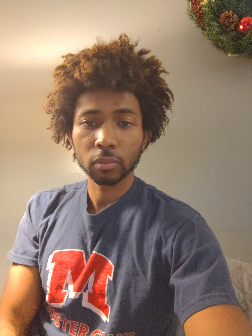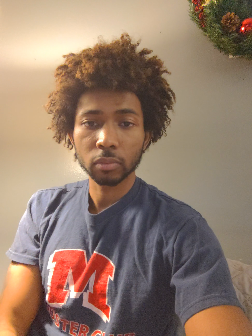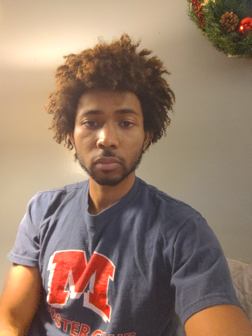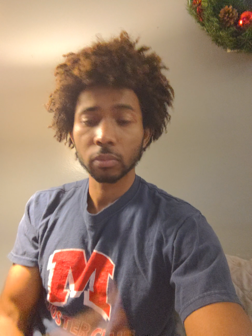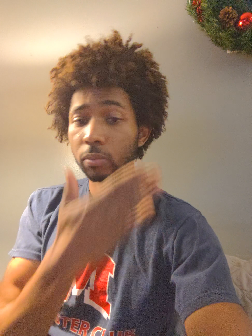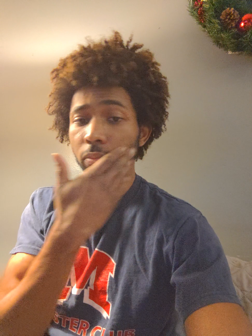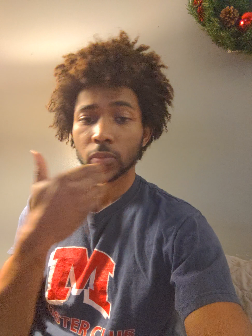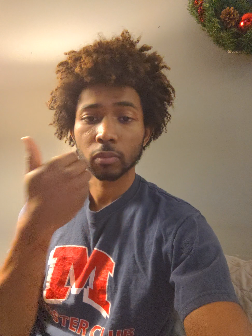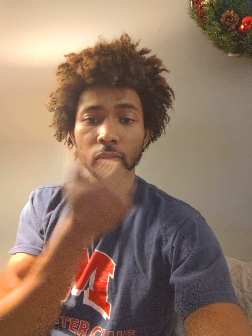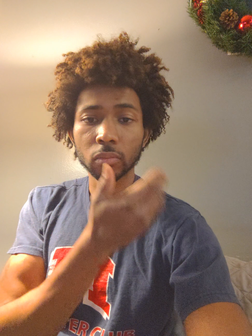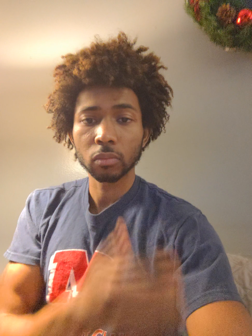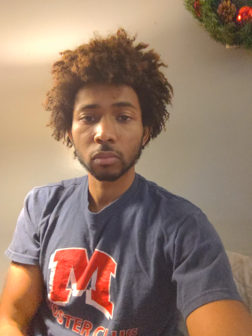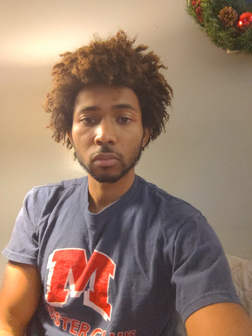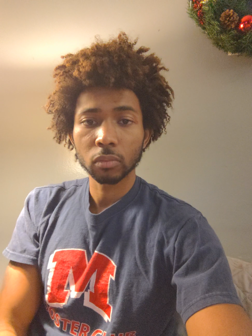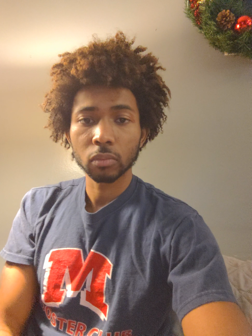napkin